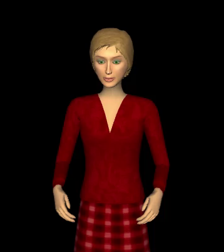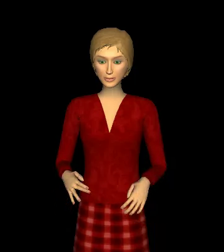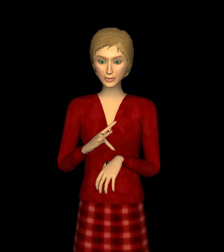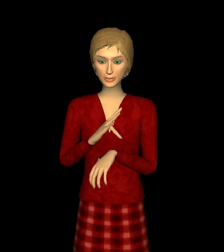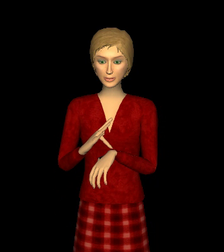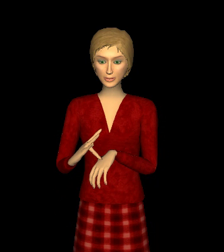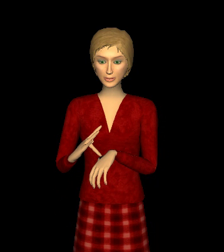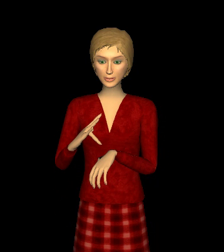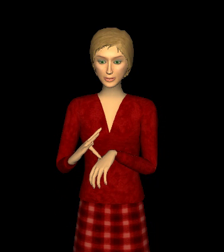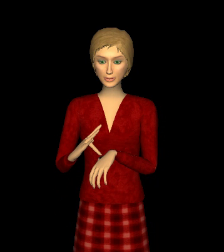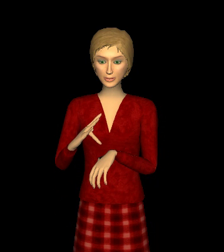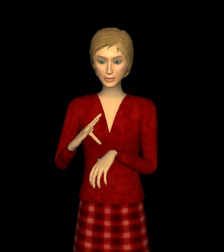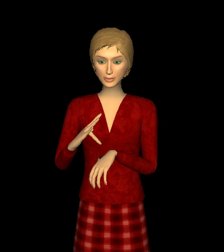يلمس